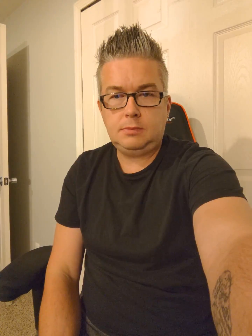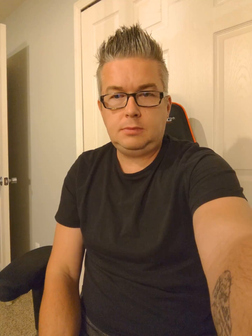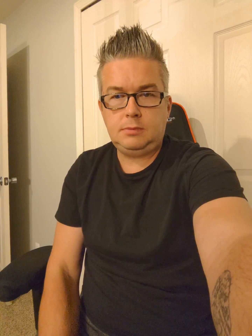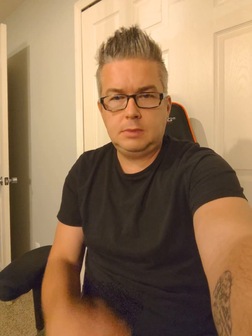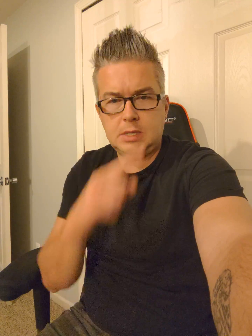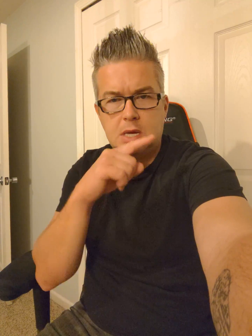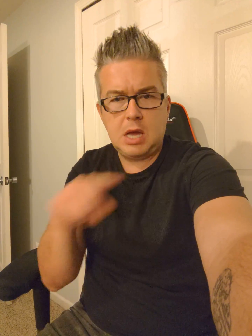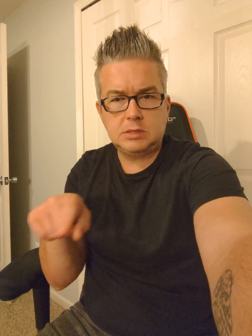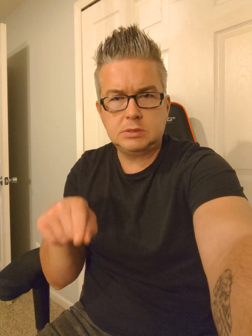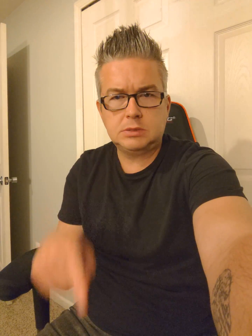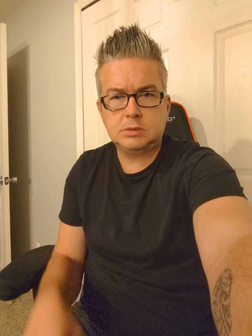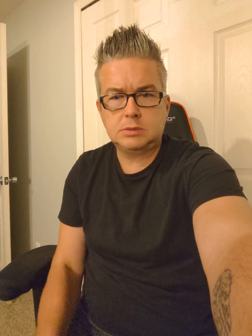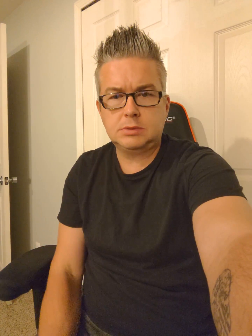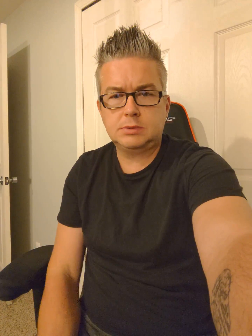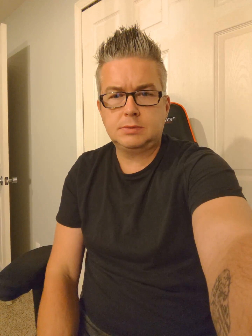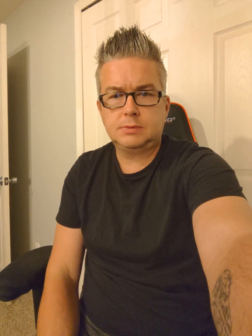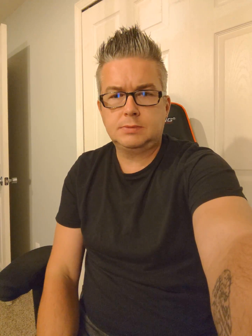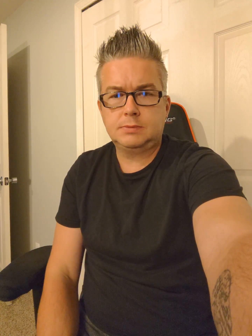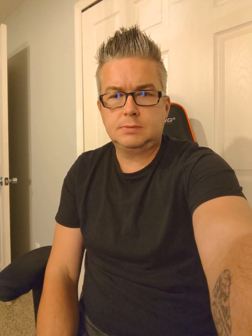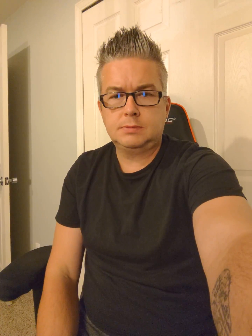cut